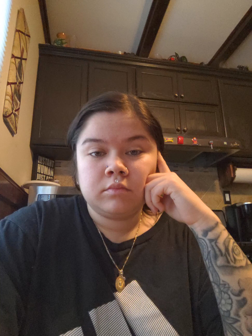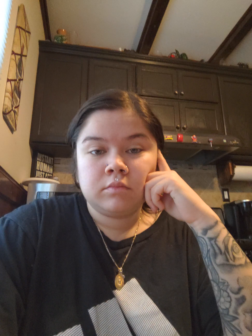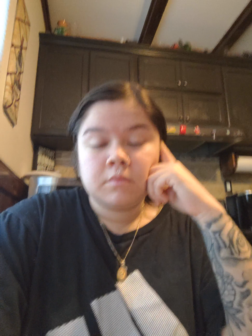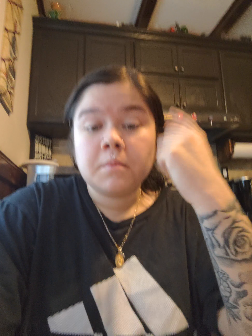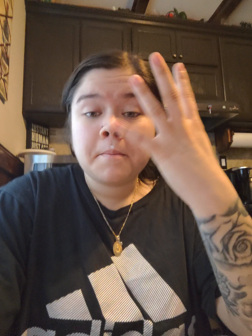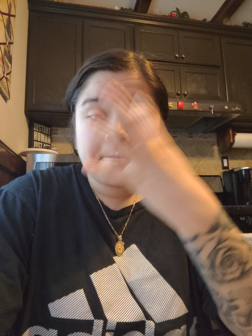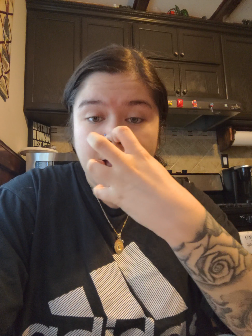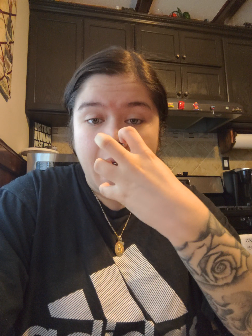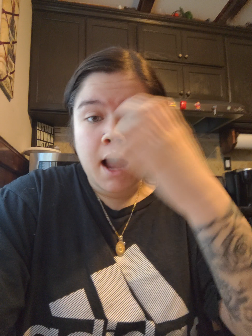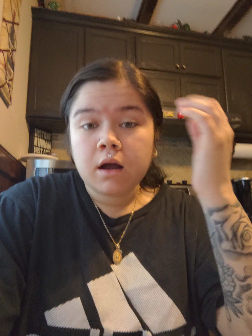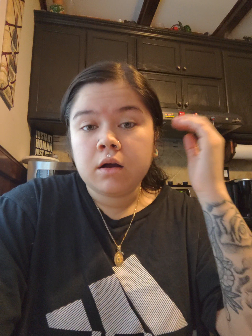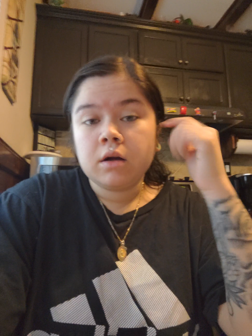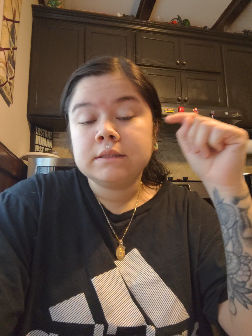mad